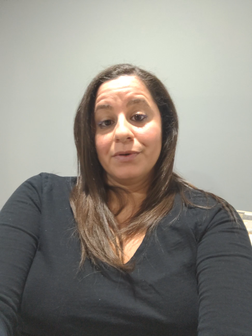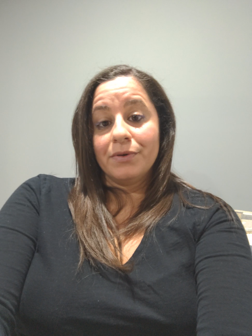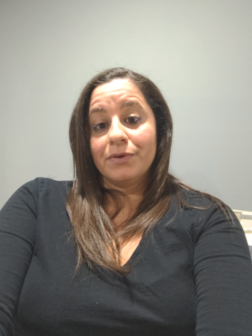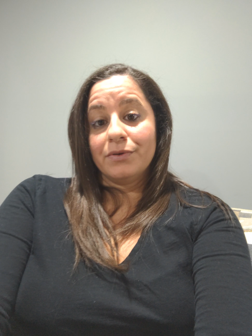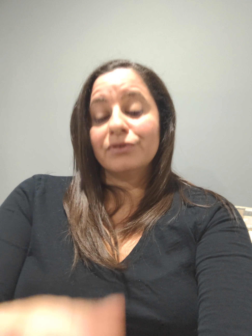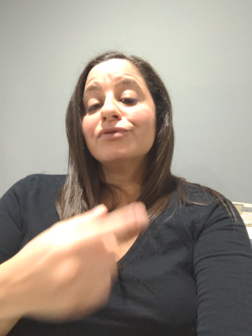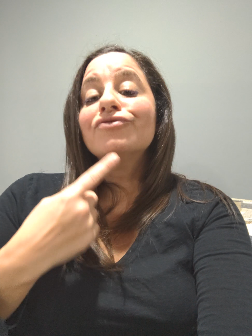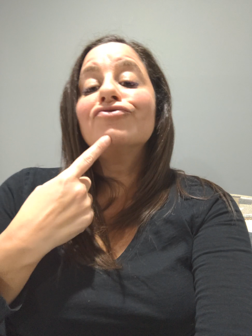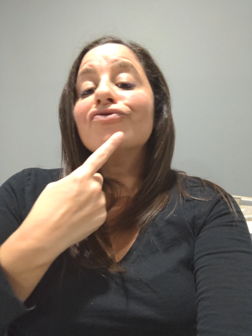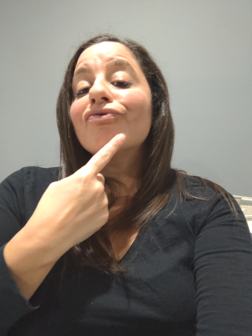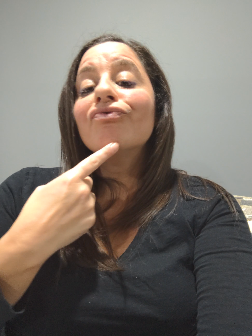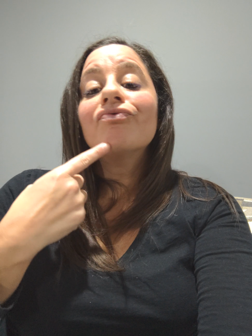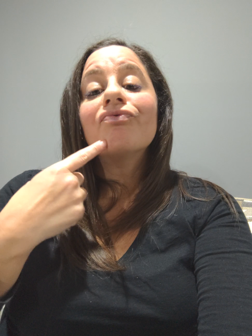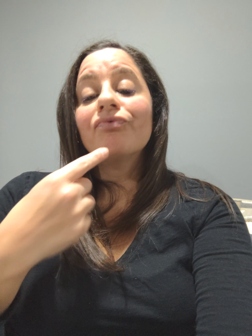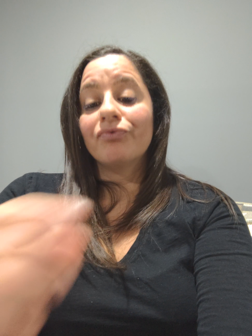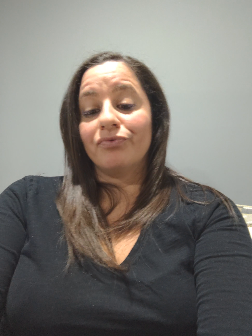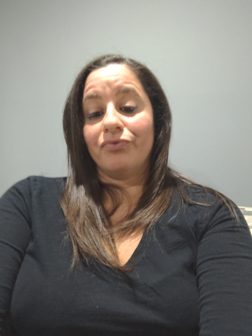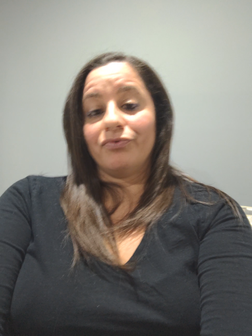chin